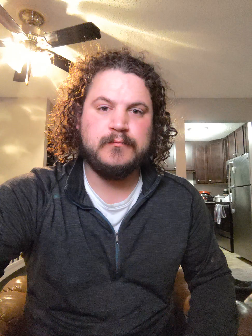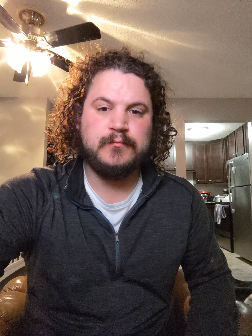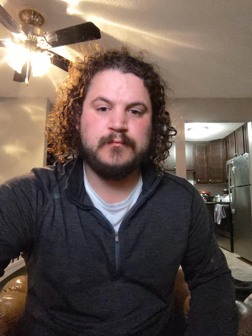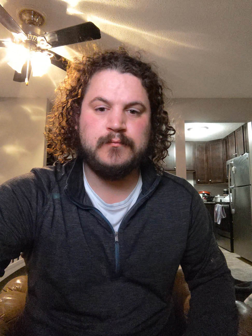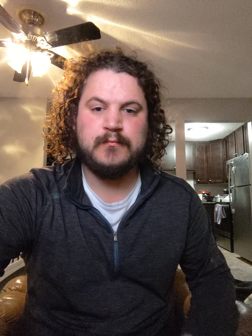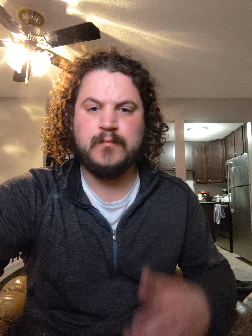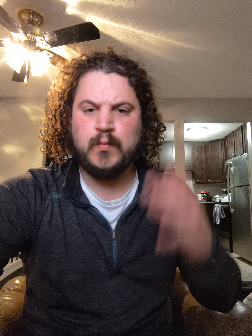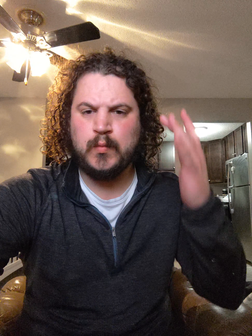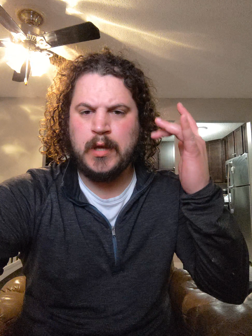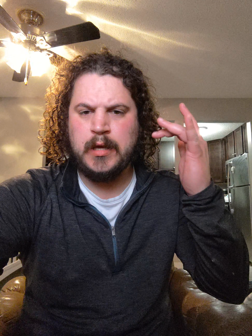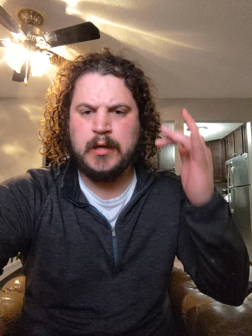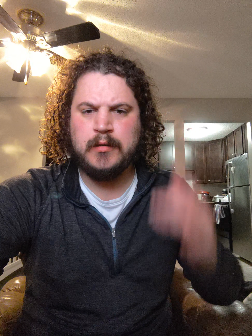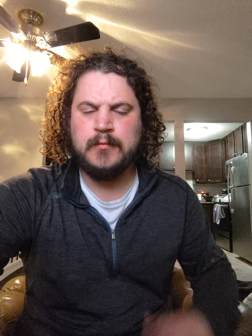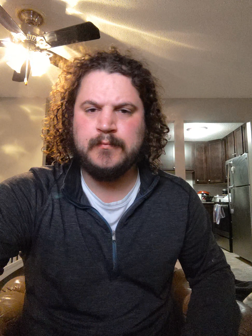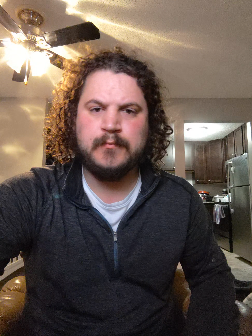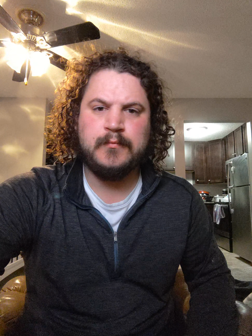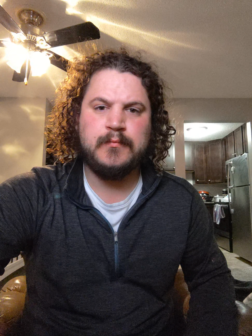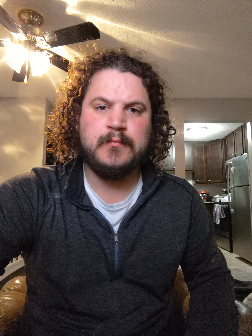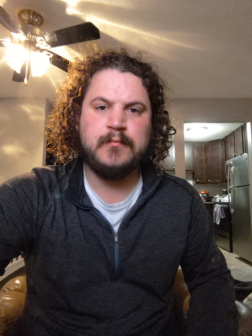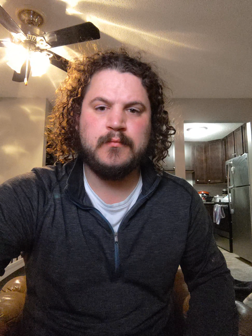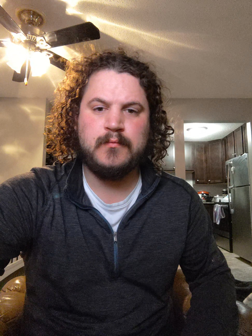why